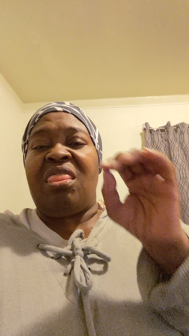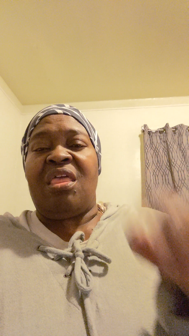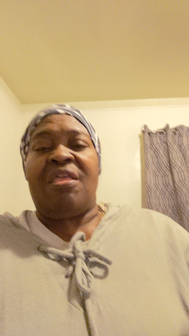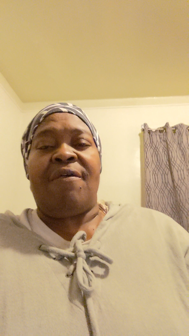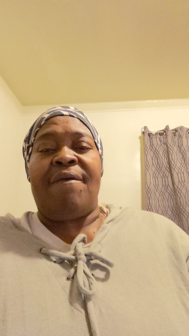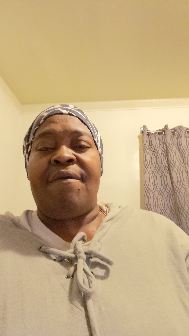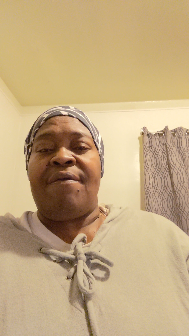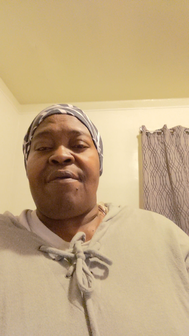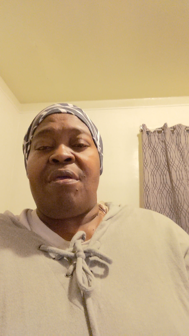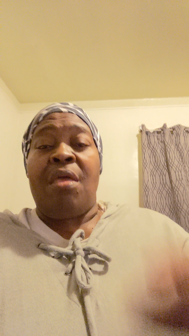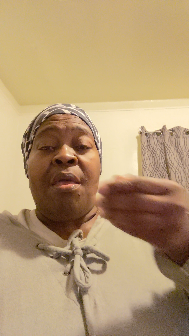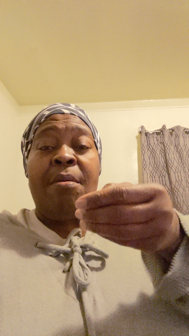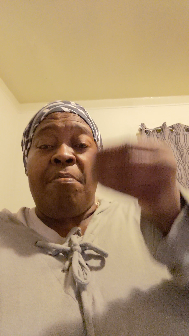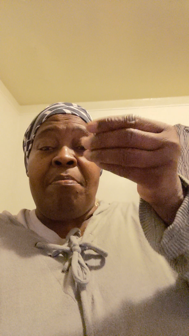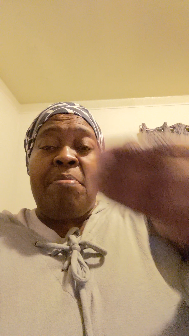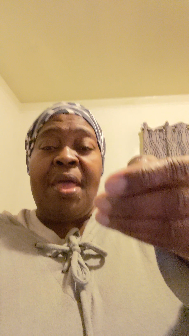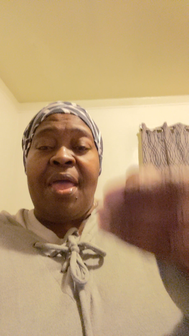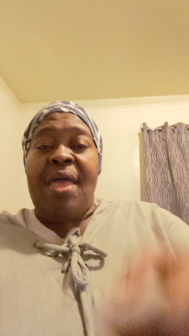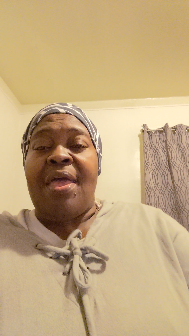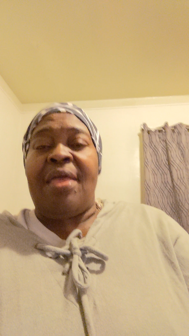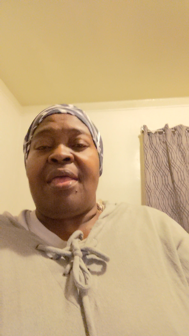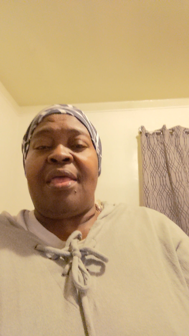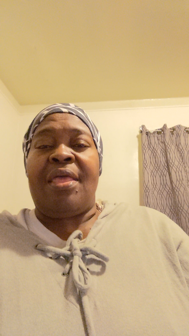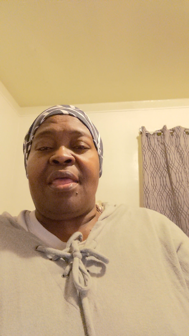buy